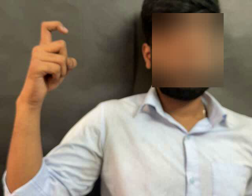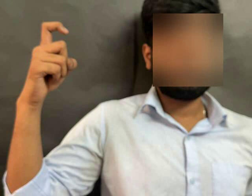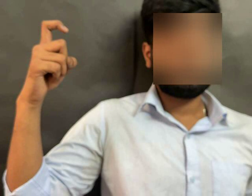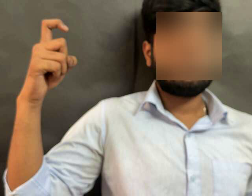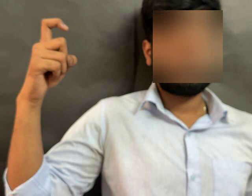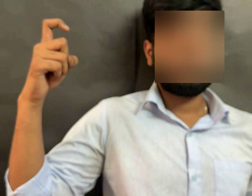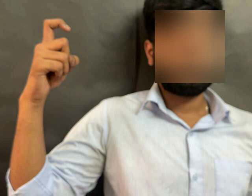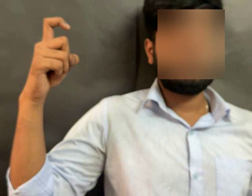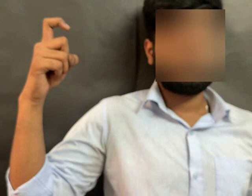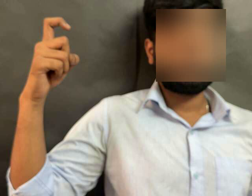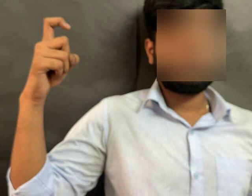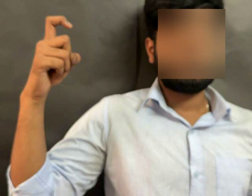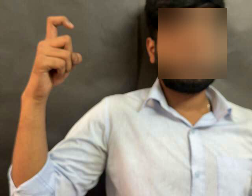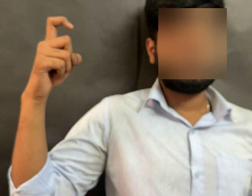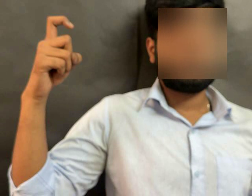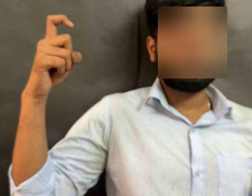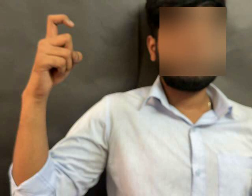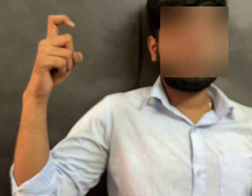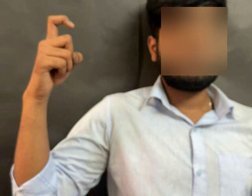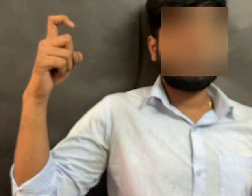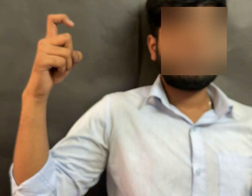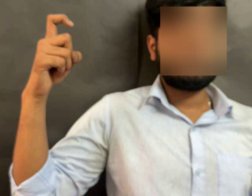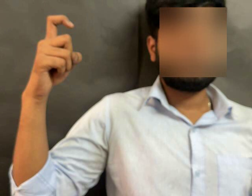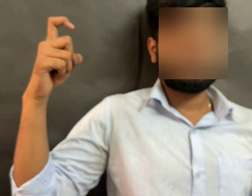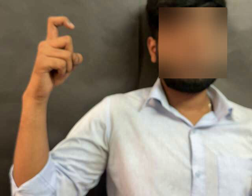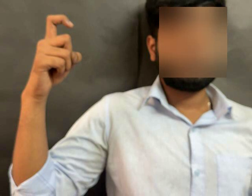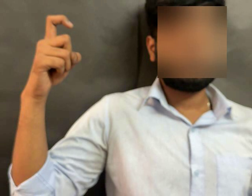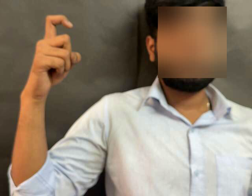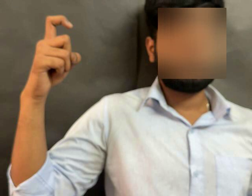X